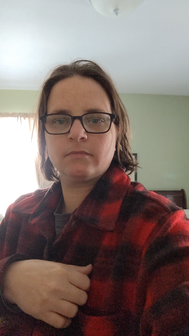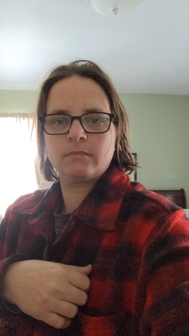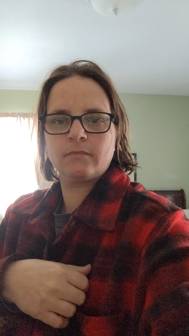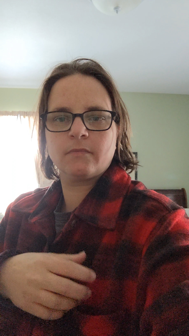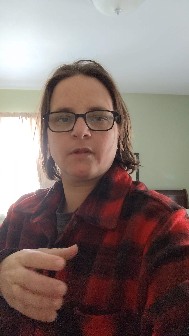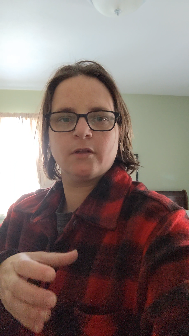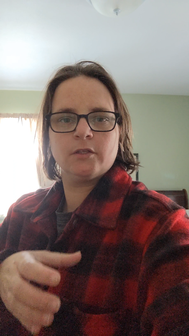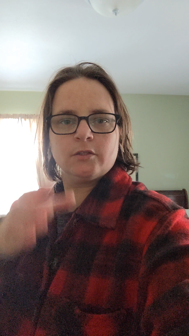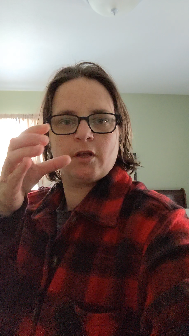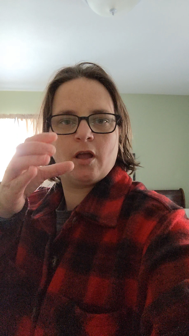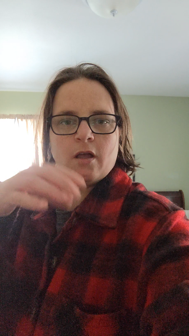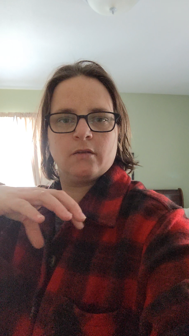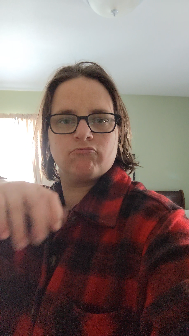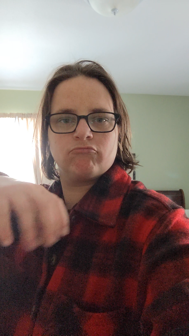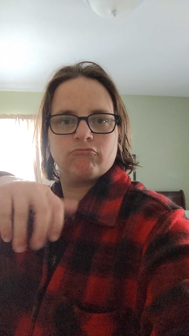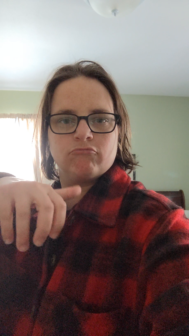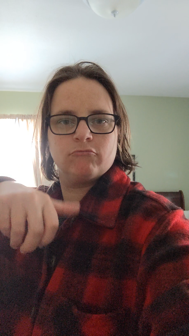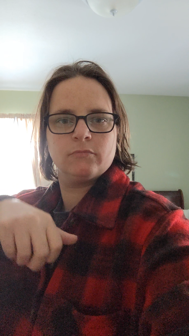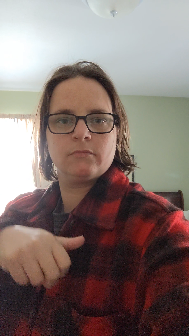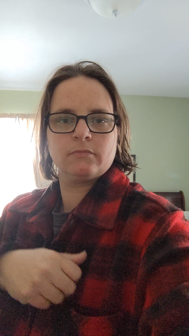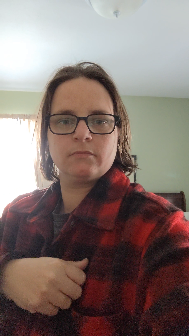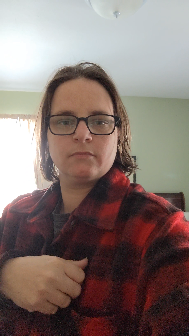jar